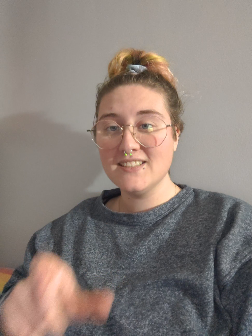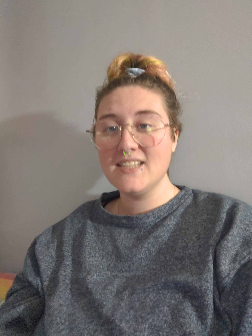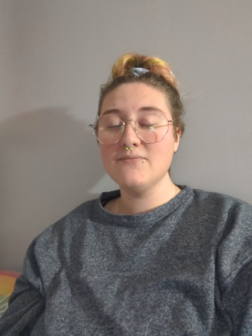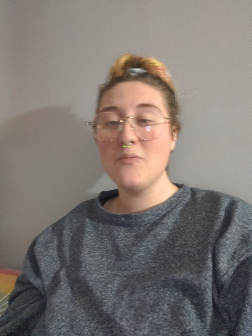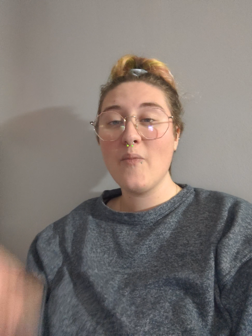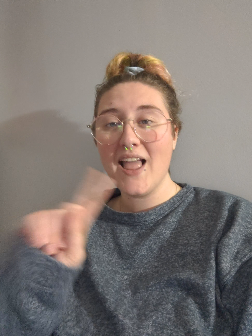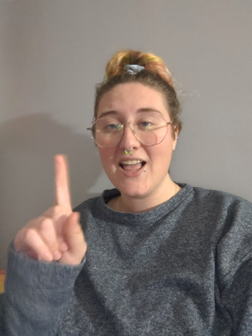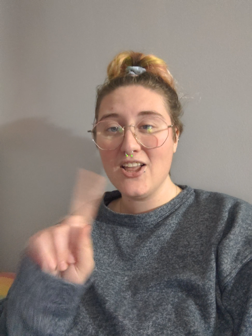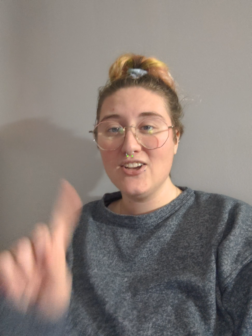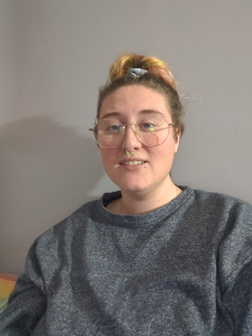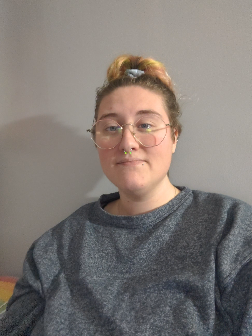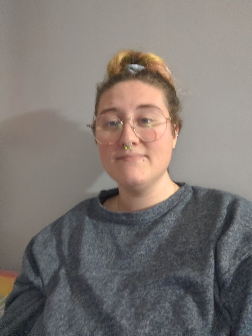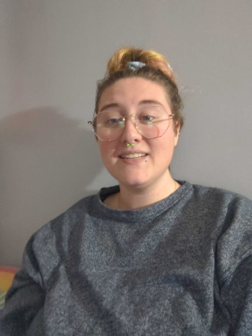where